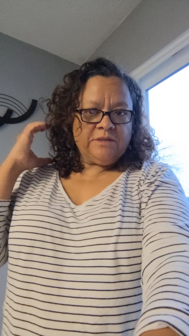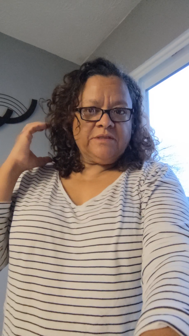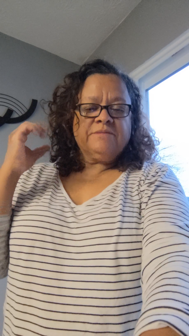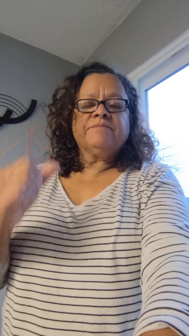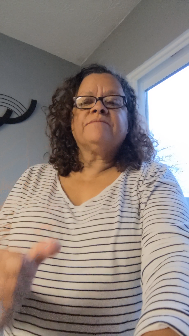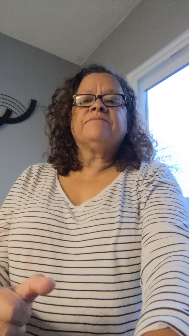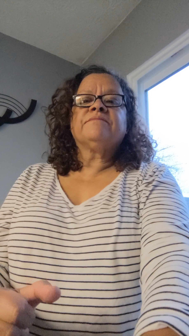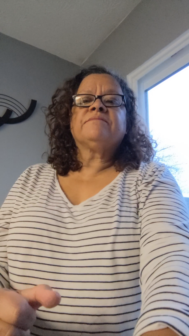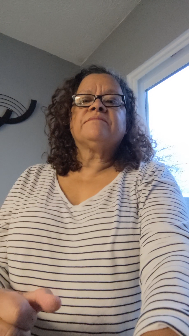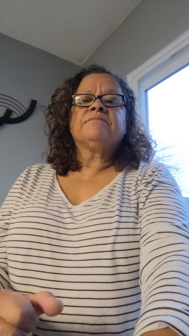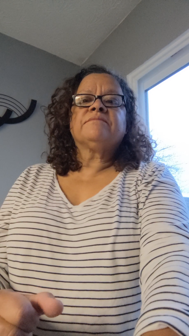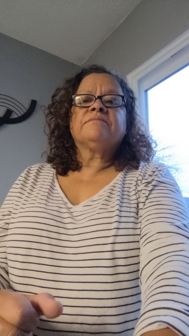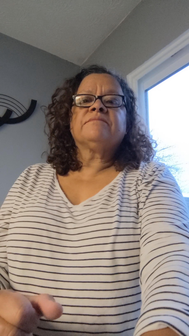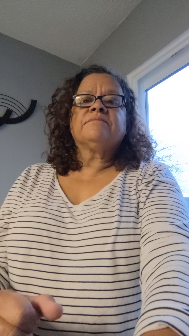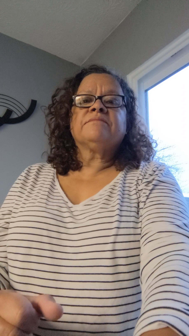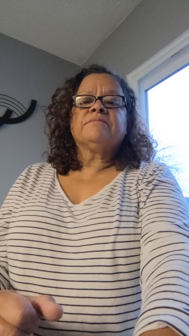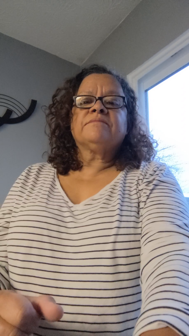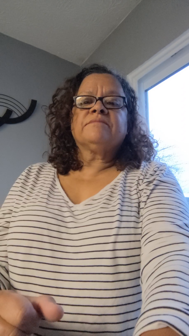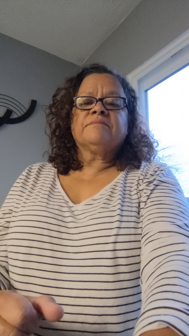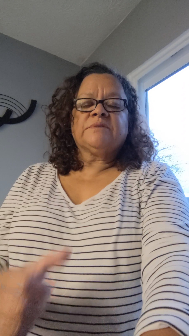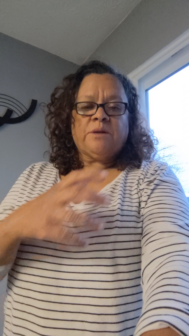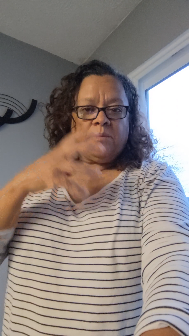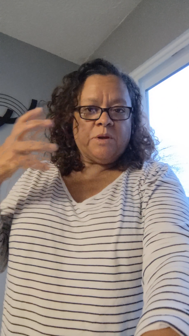much